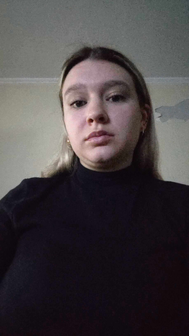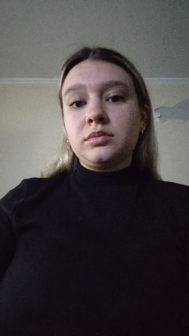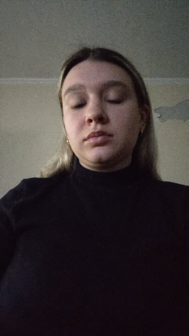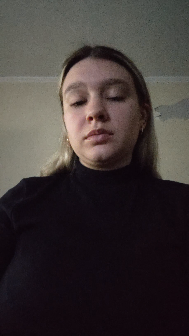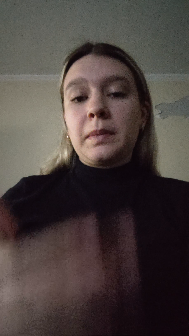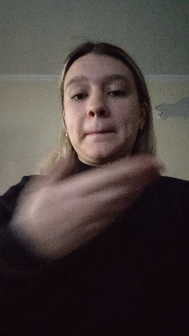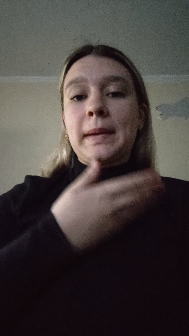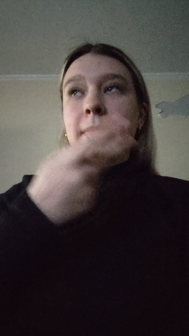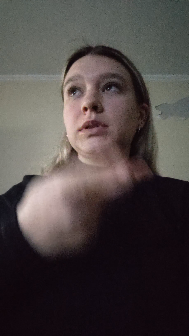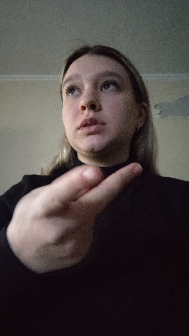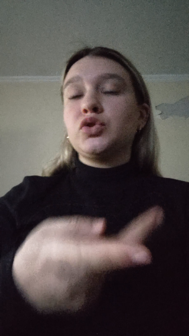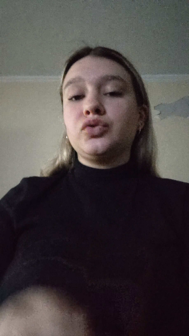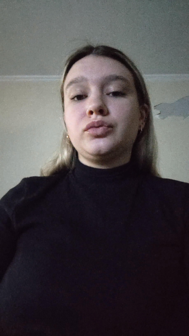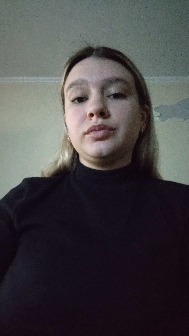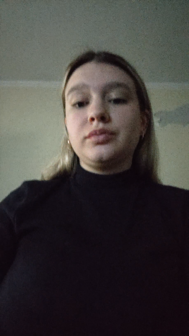babysitter